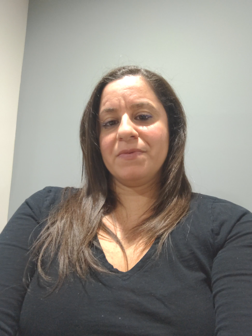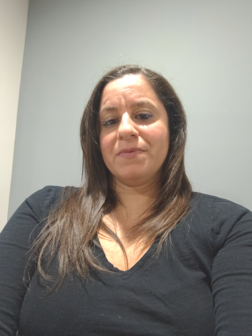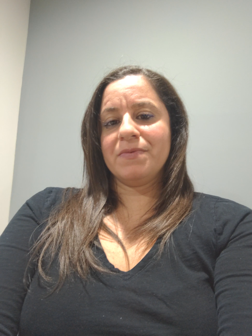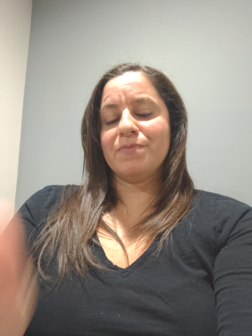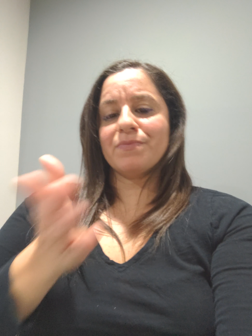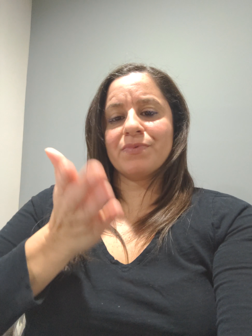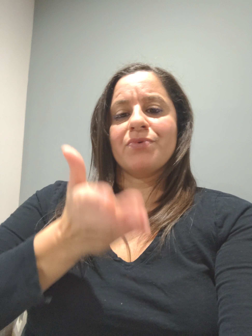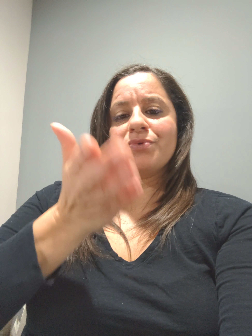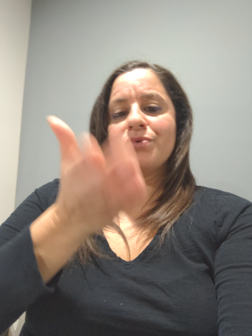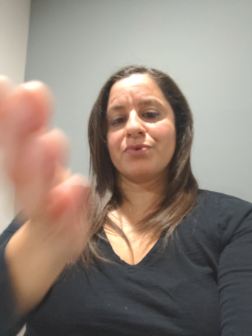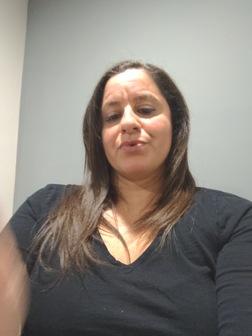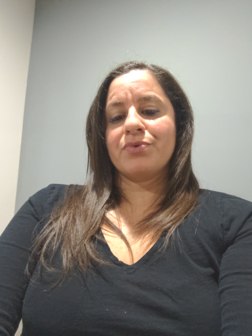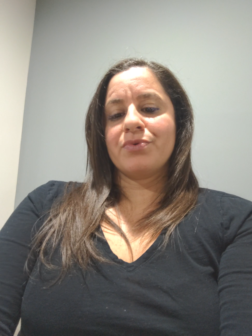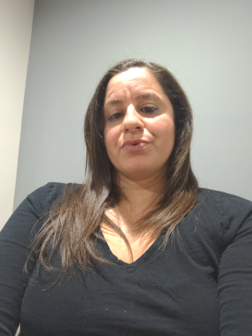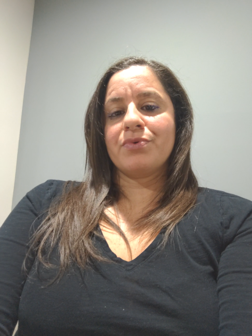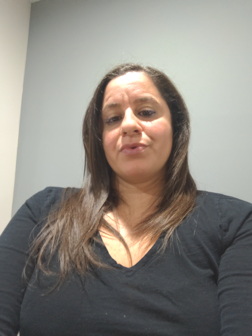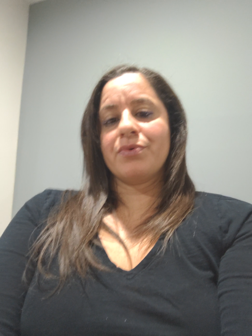boat